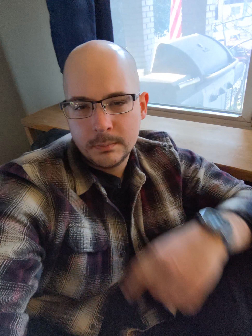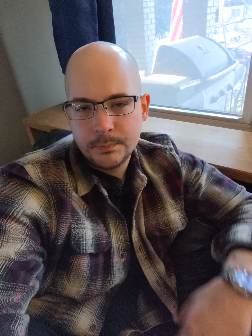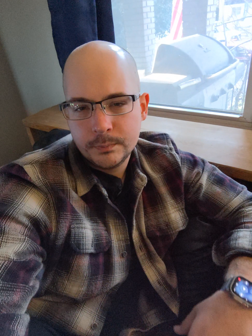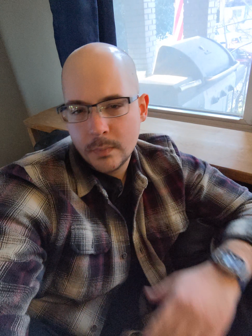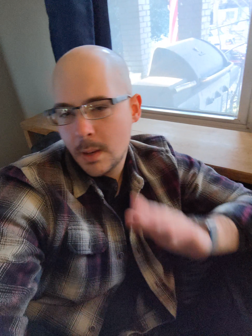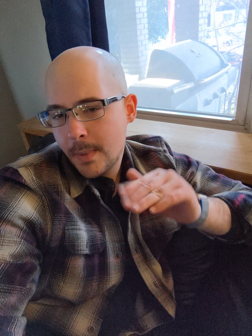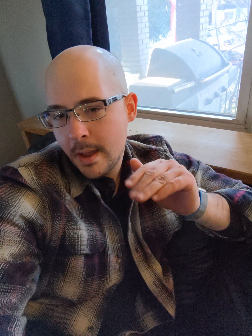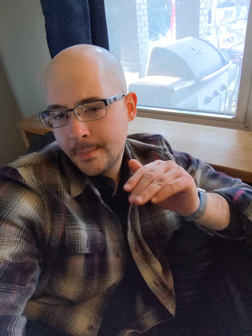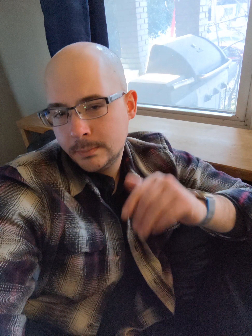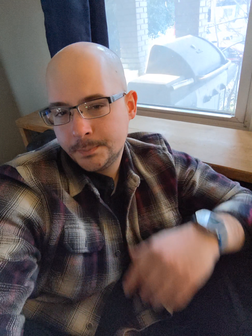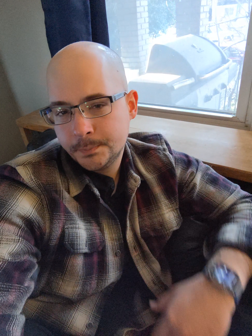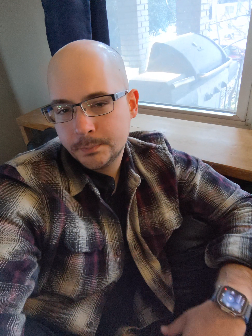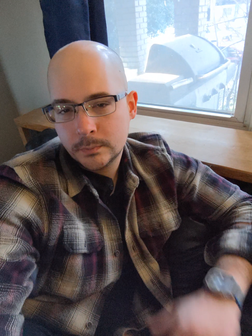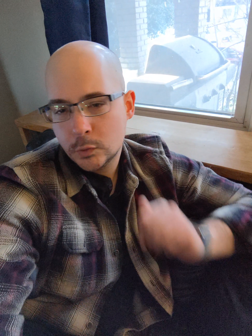bye